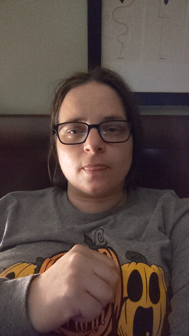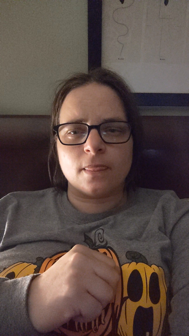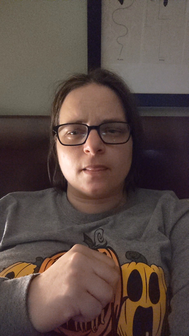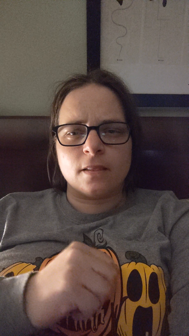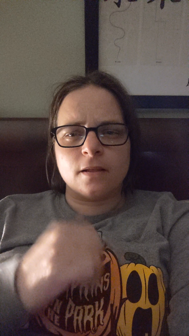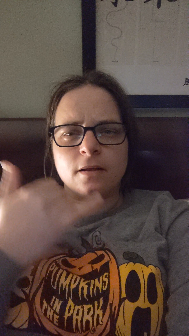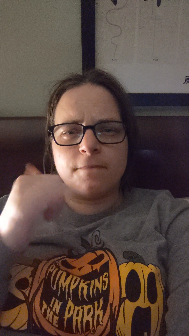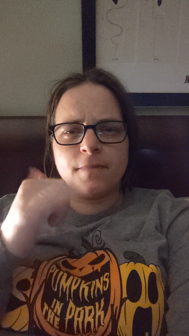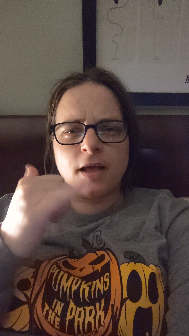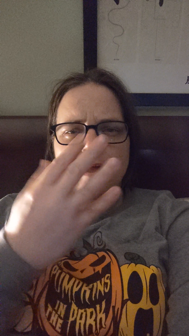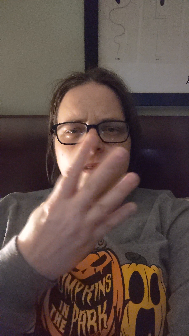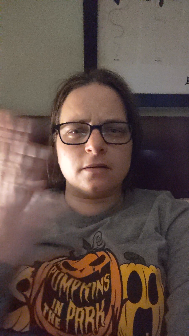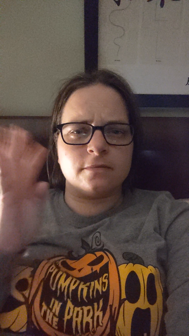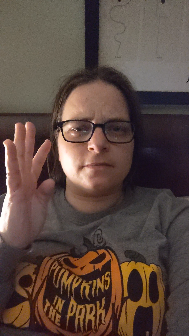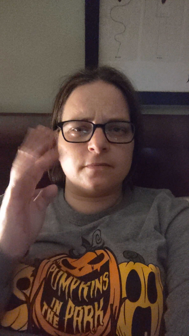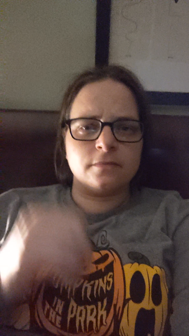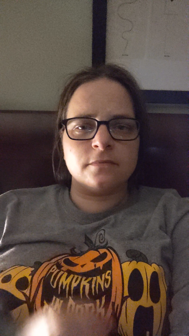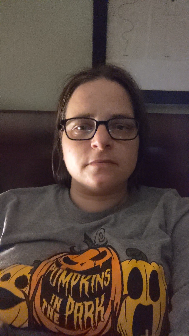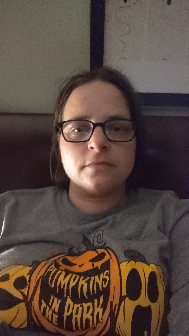playpen